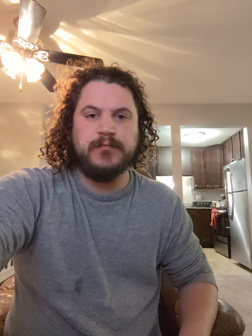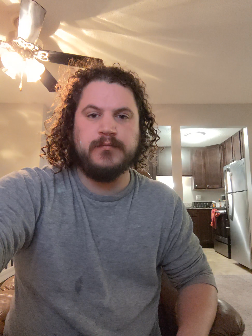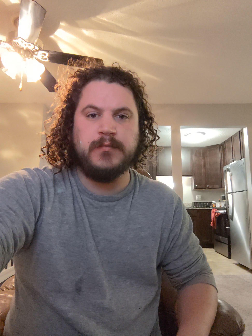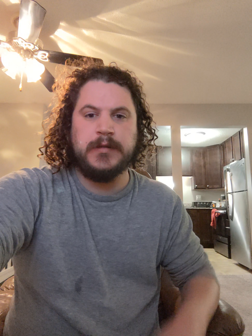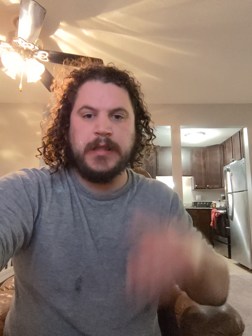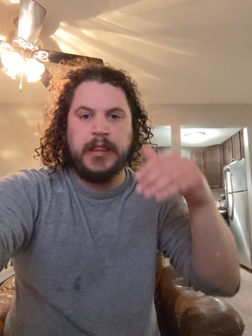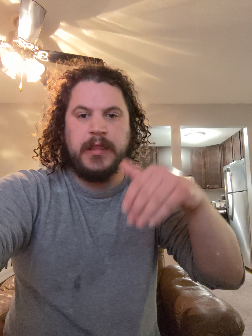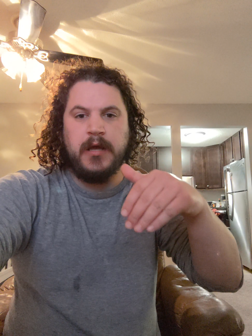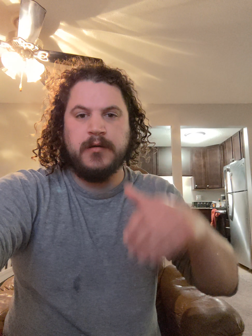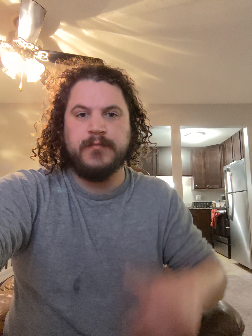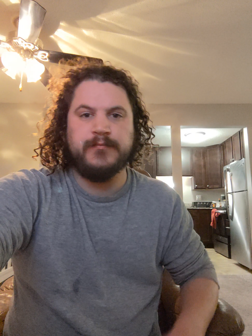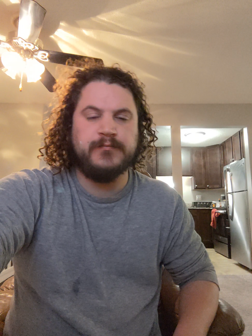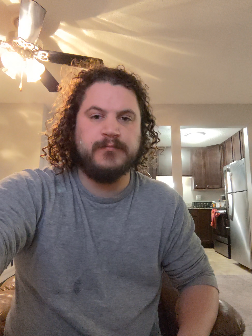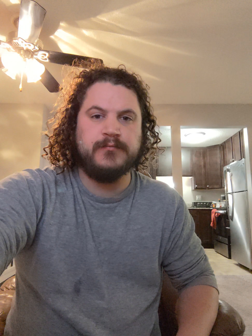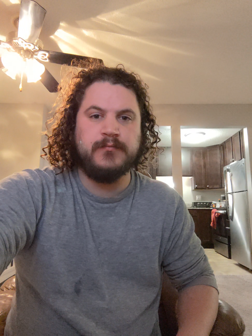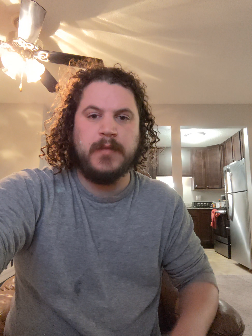night